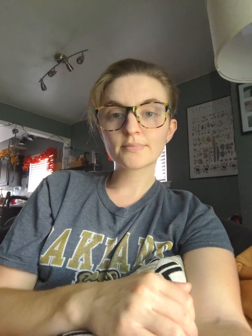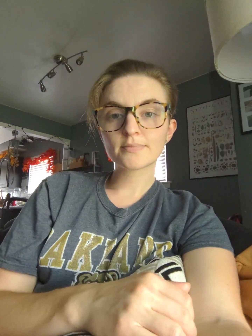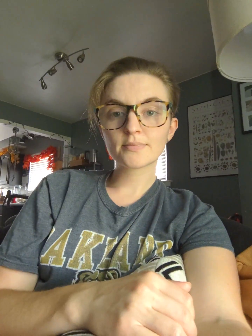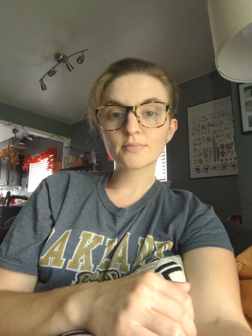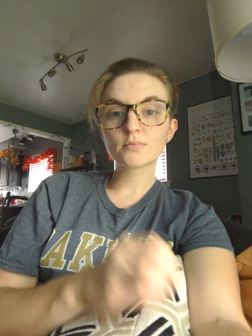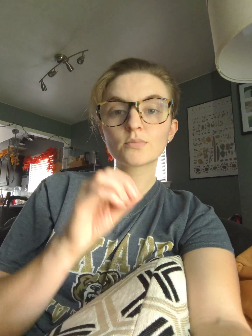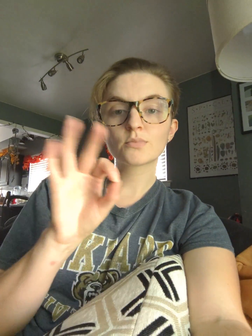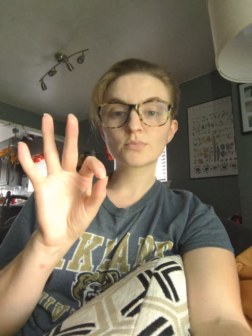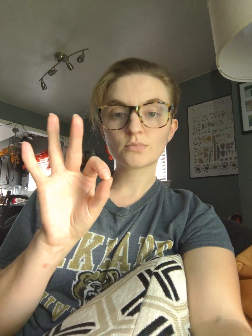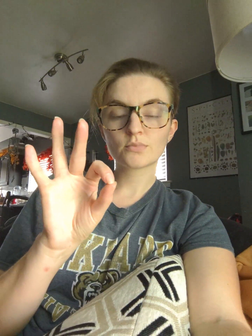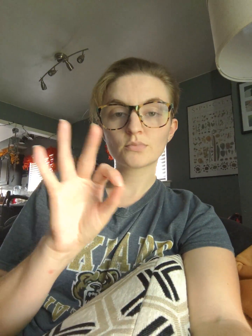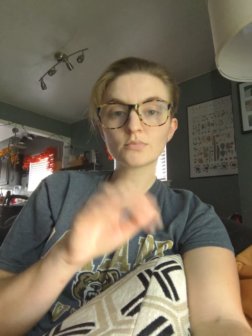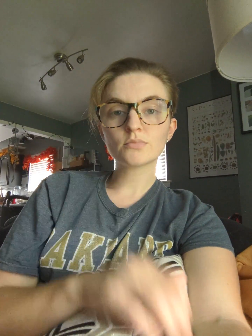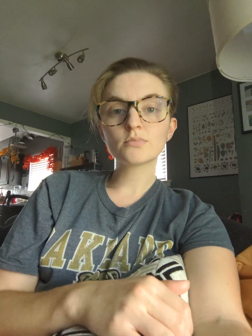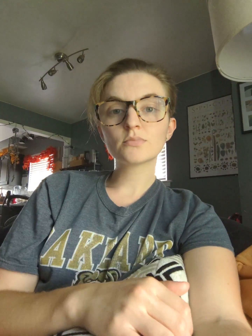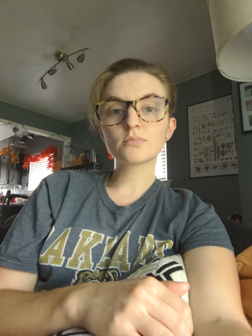of